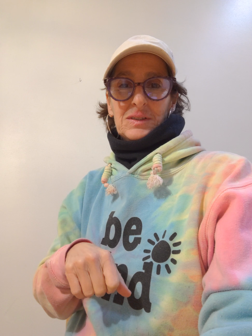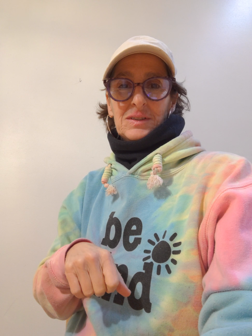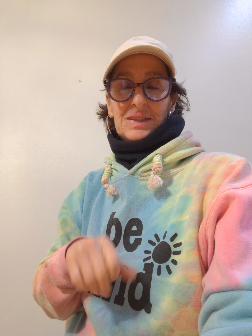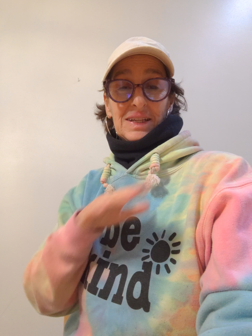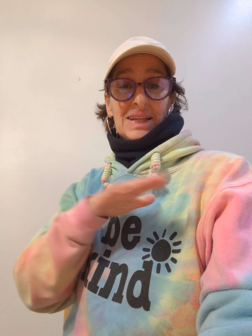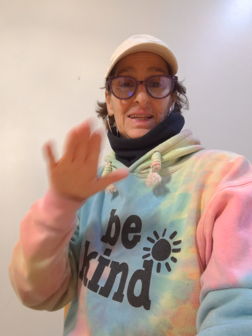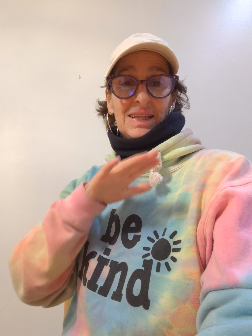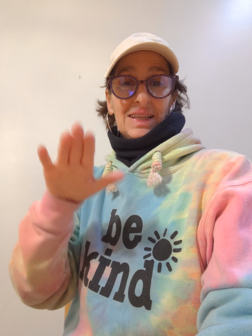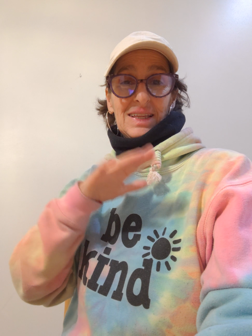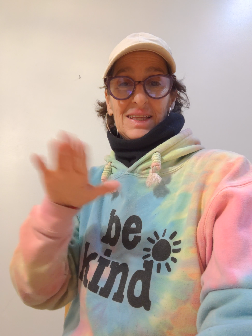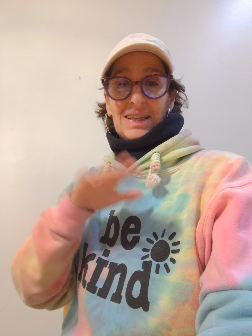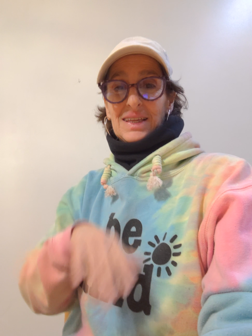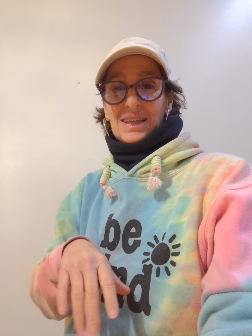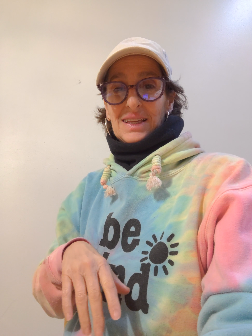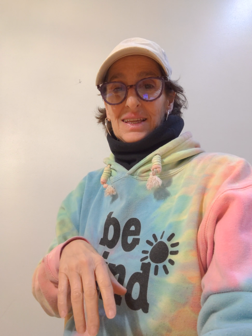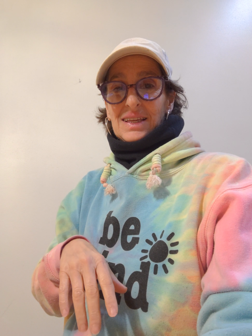clean